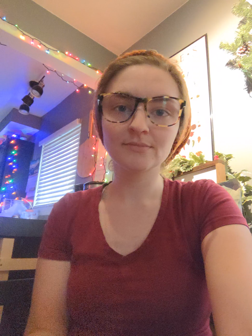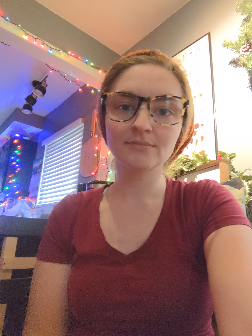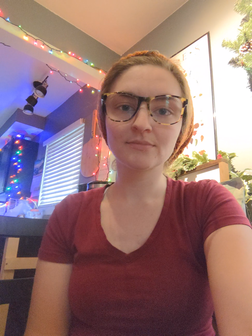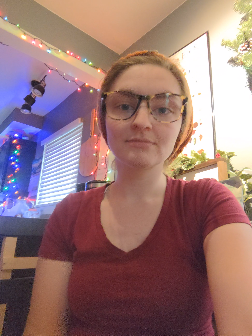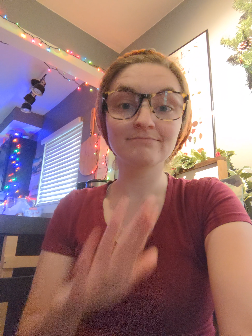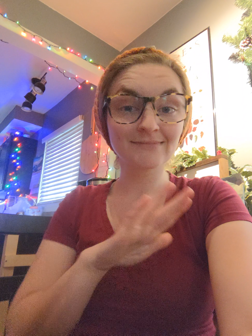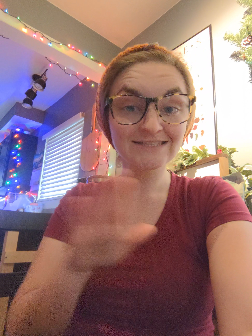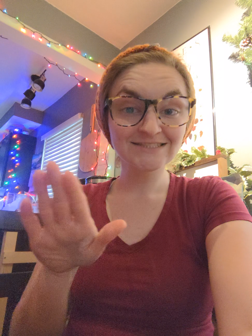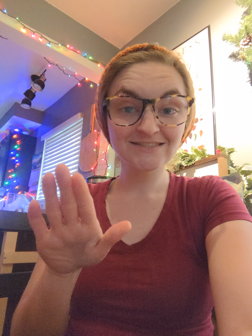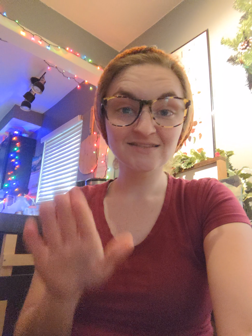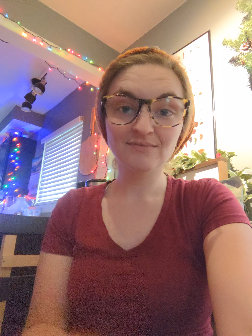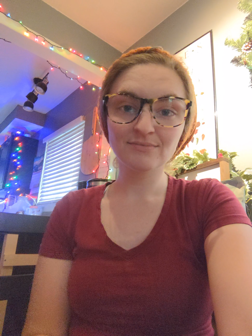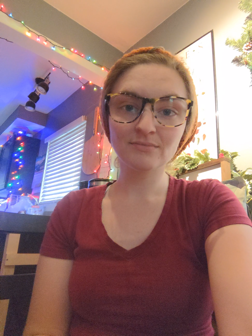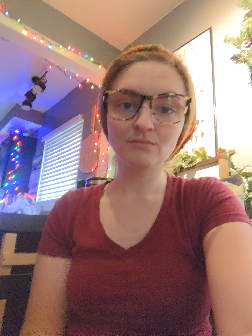clean